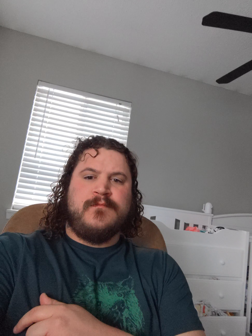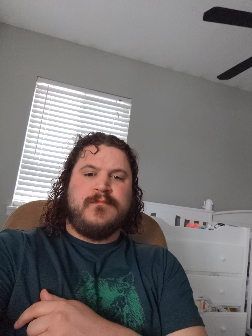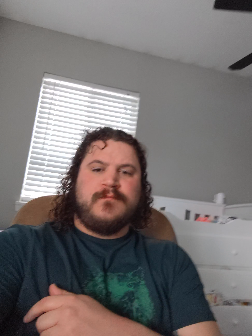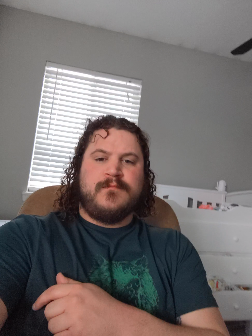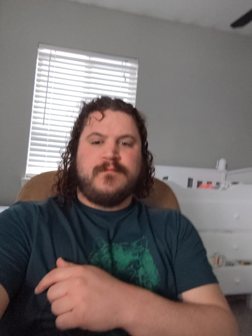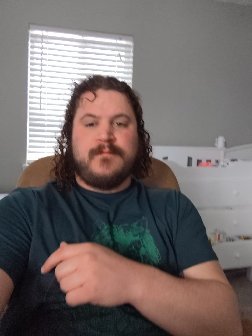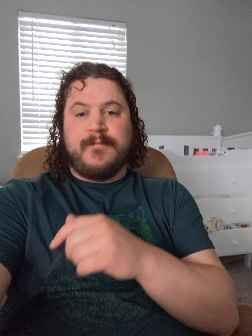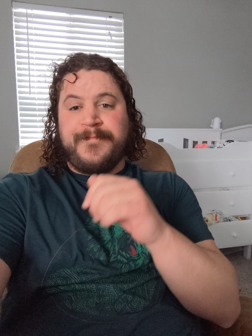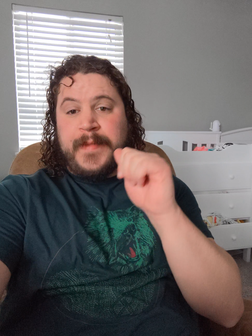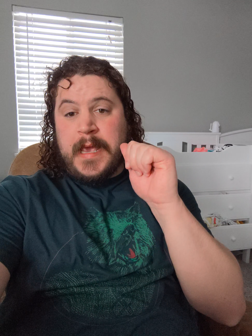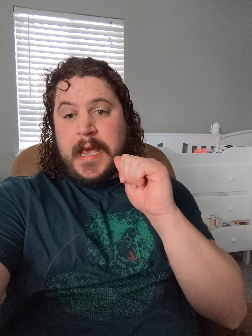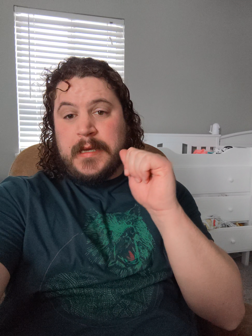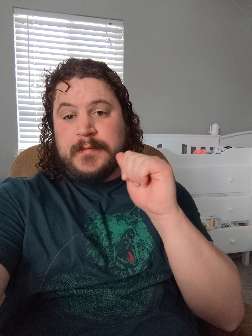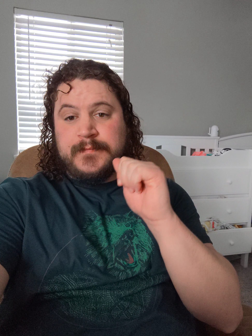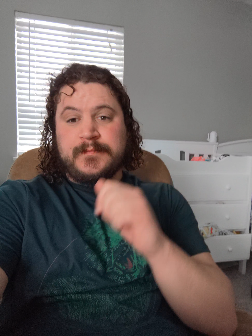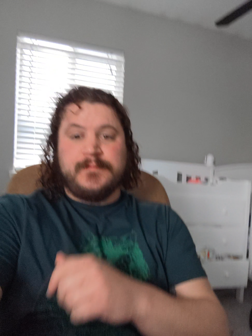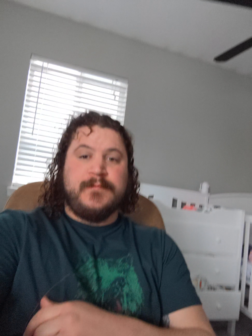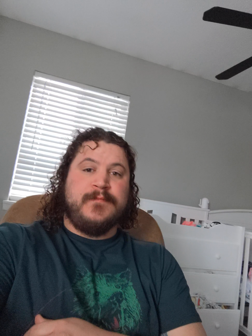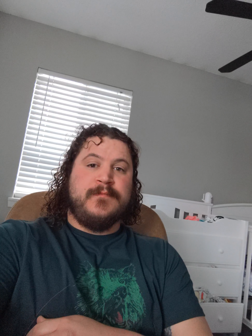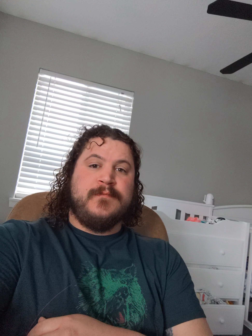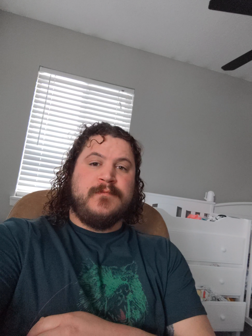aunt